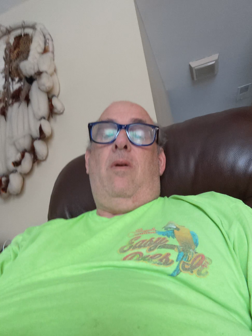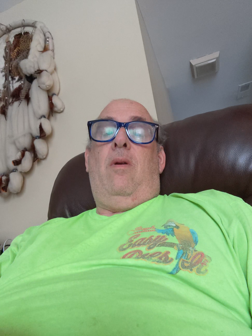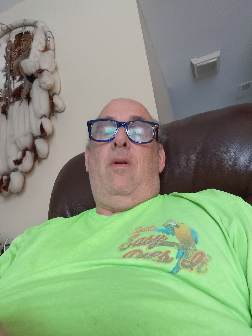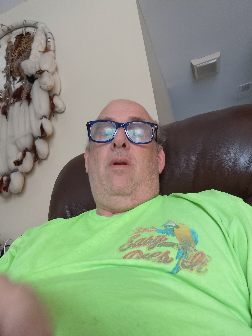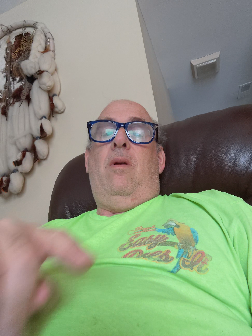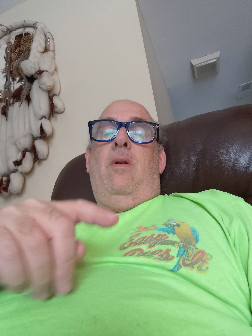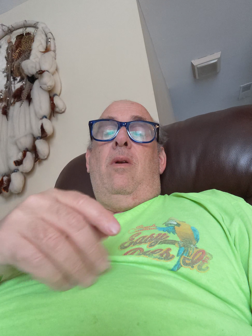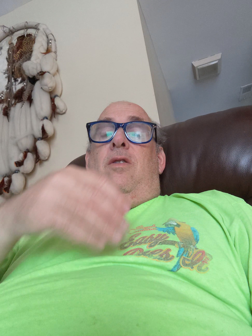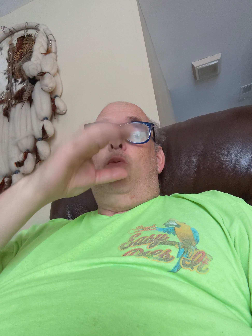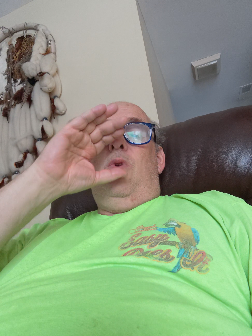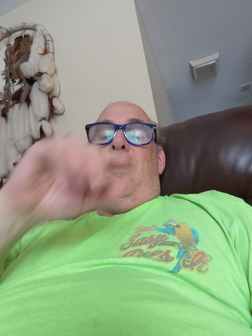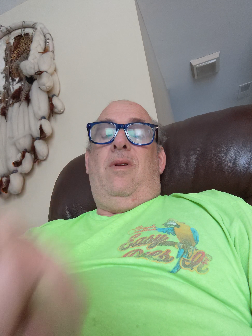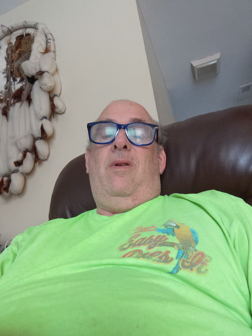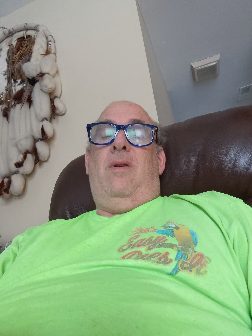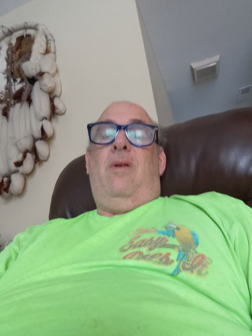drink